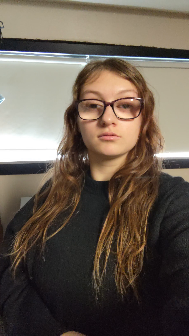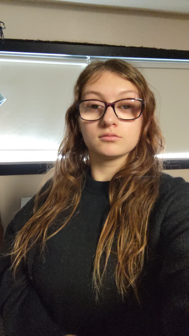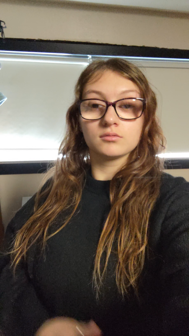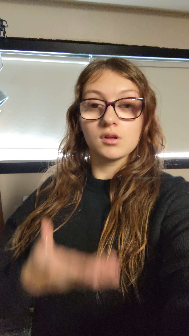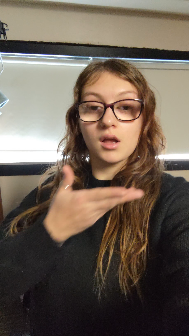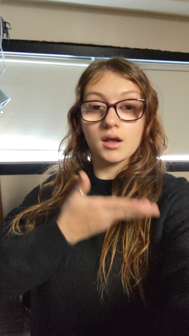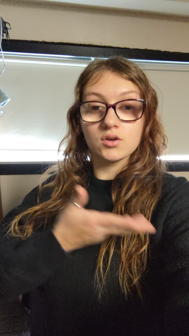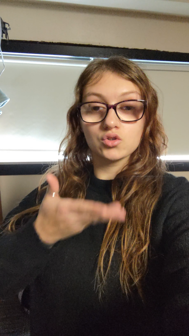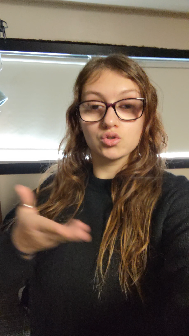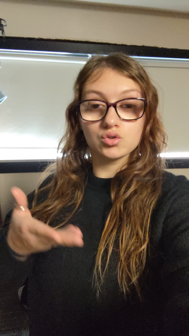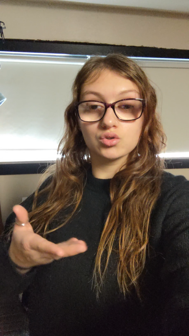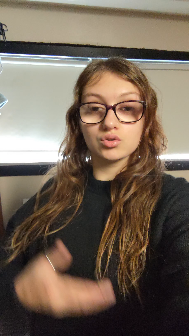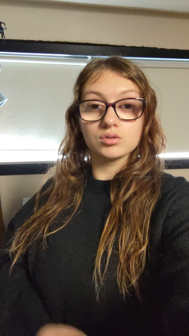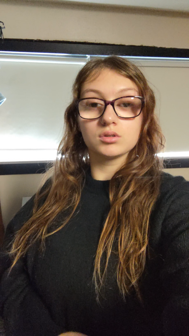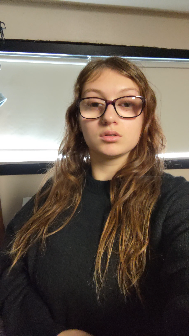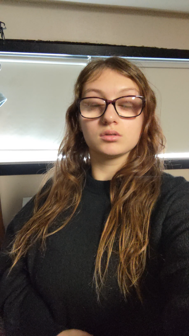carry